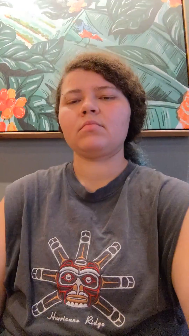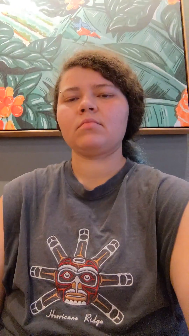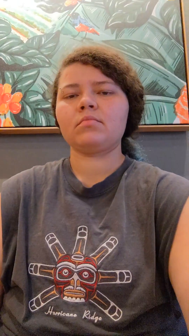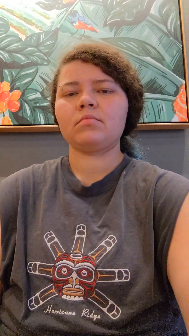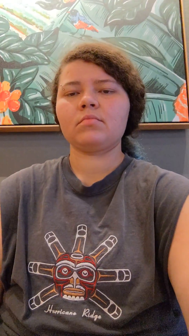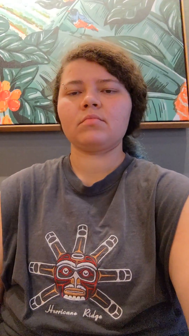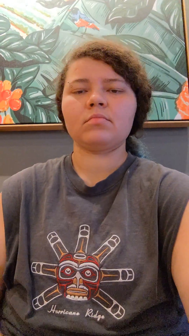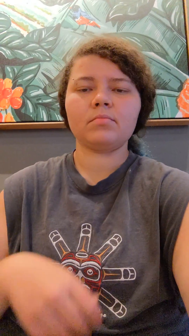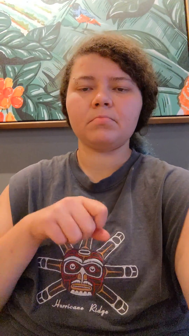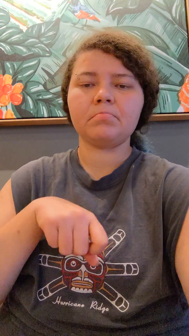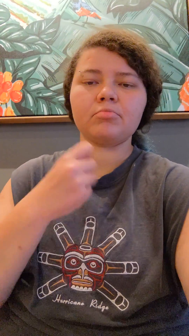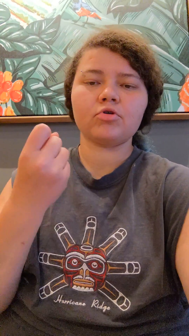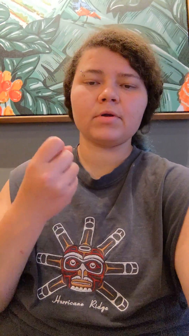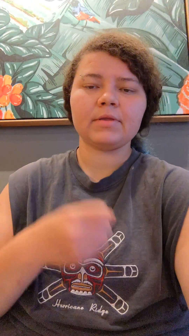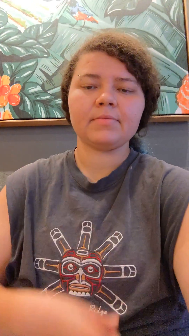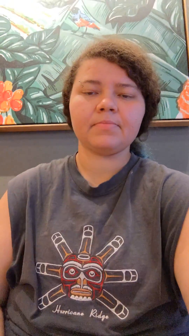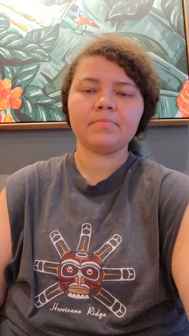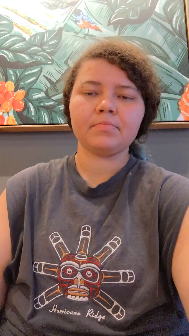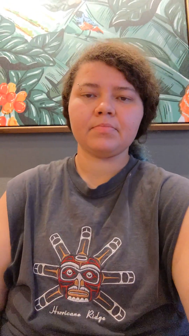break